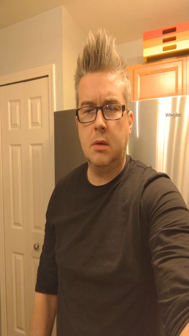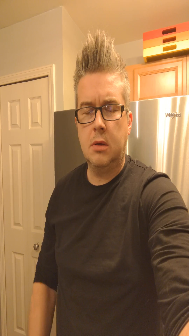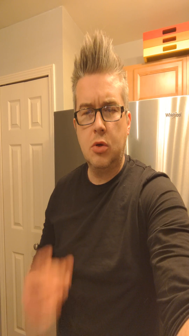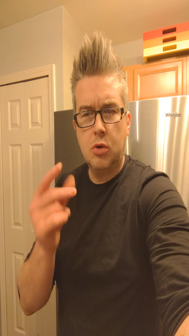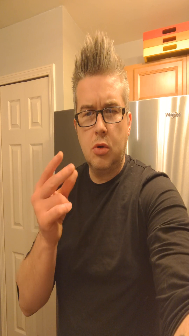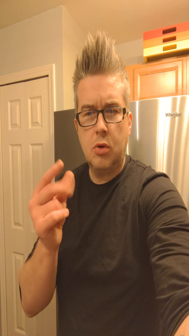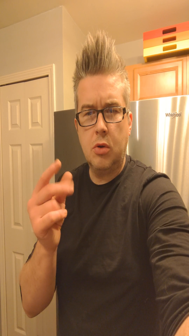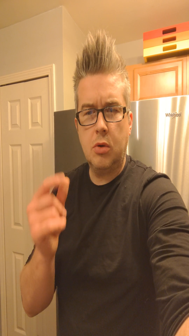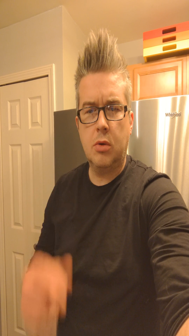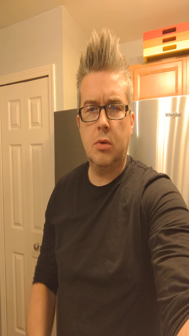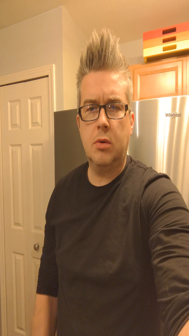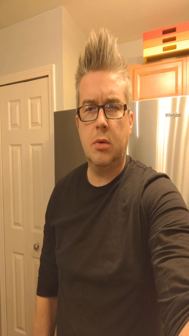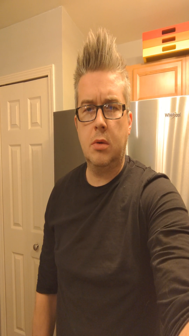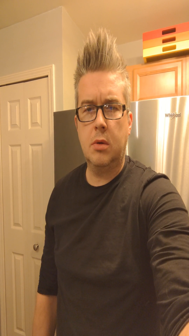dog